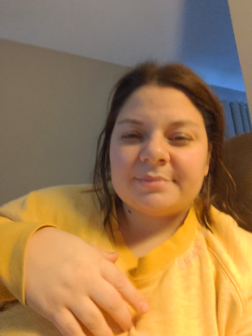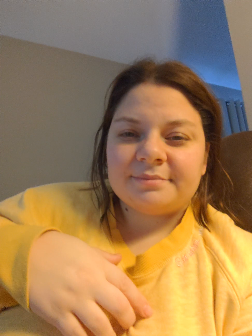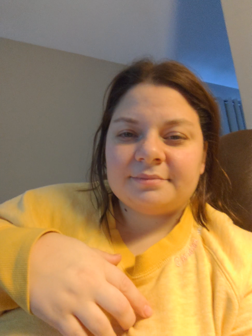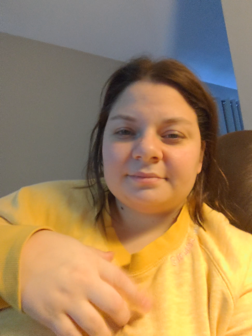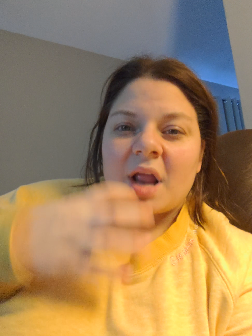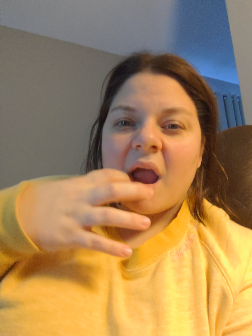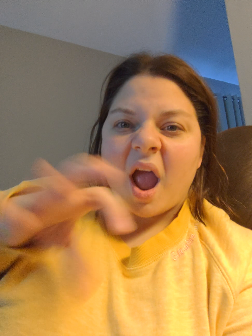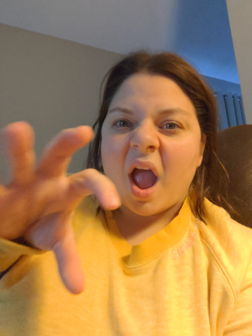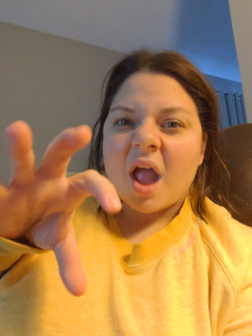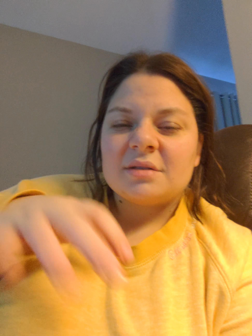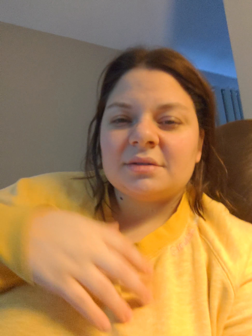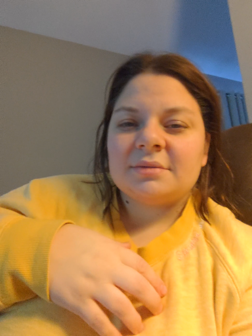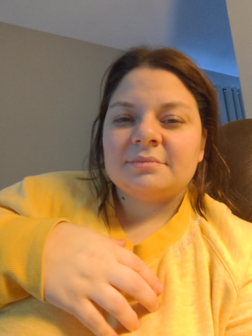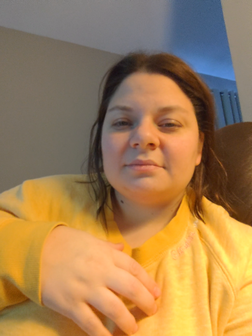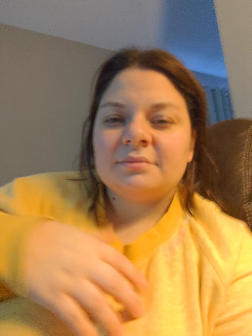hot